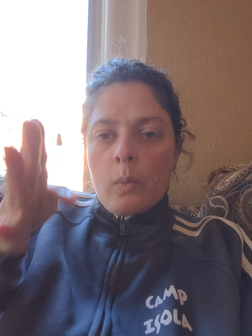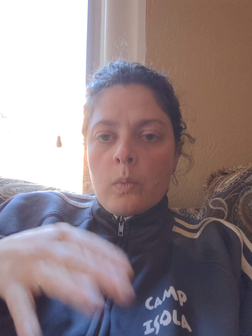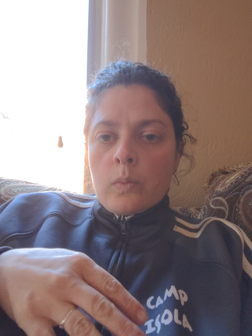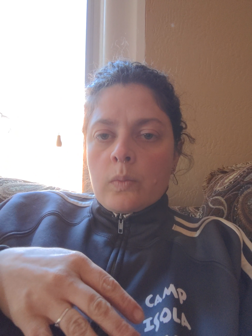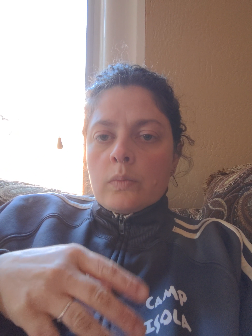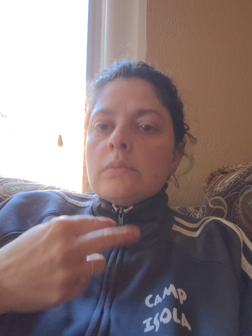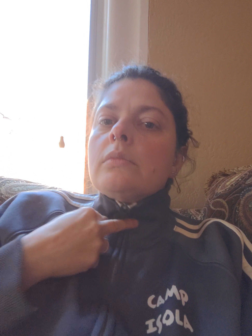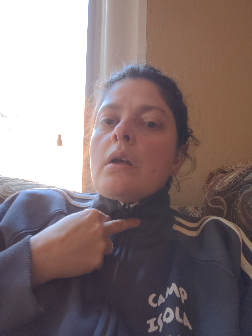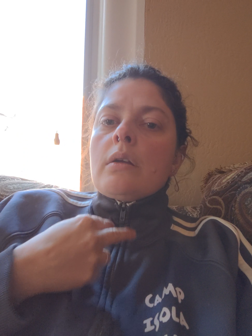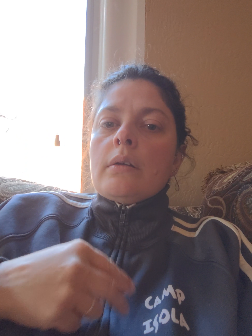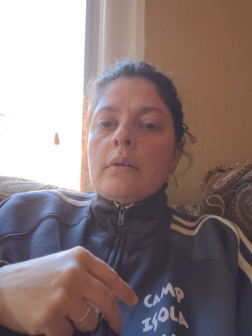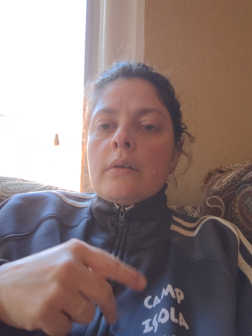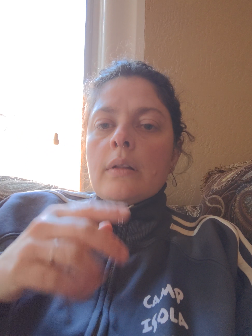stuck